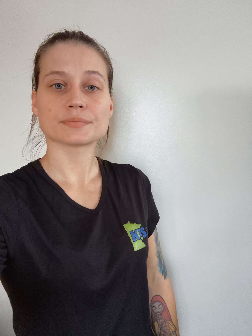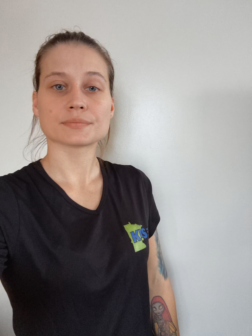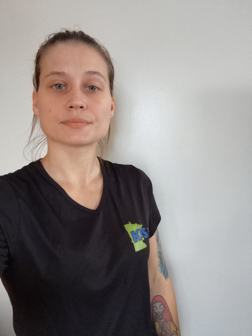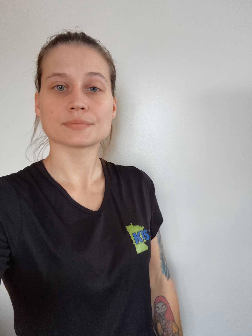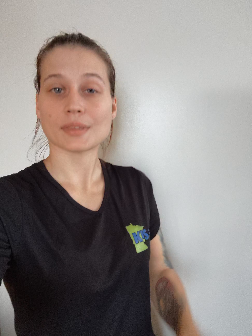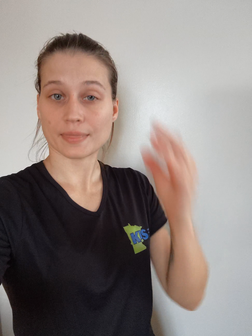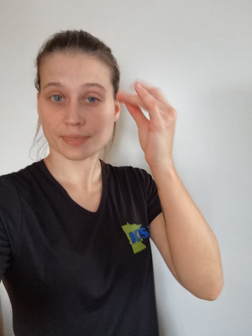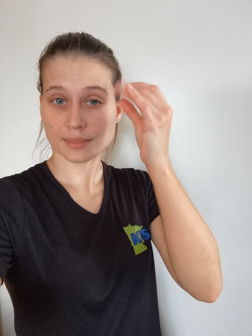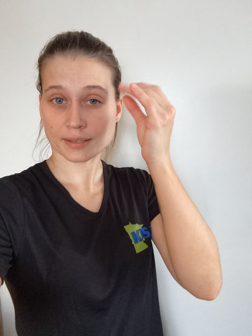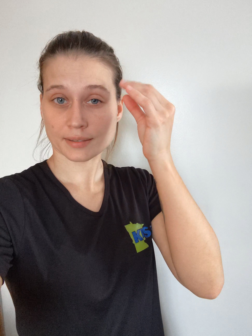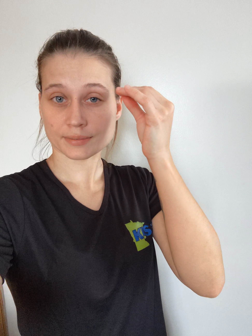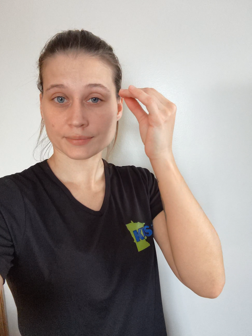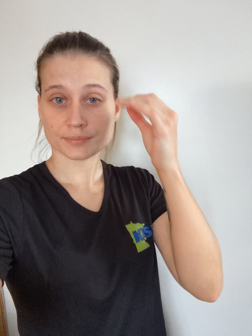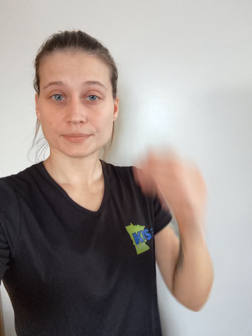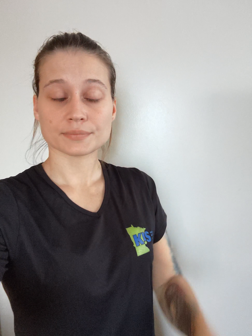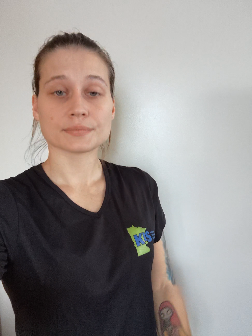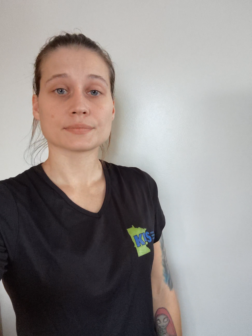think